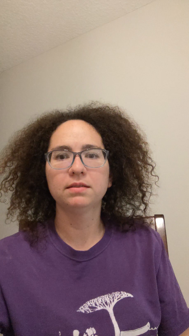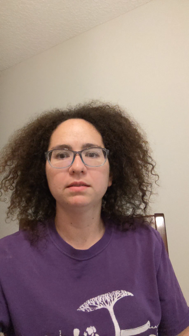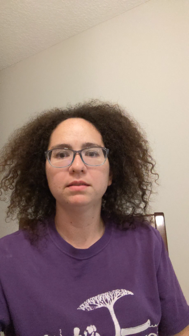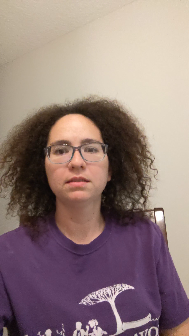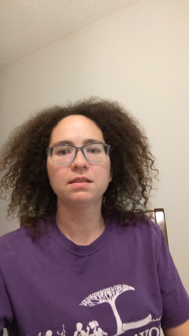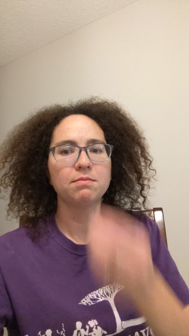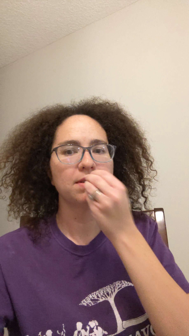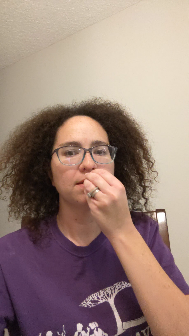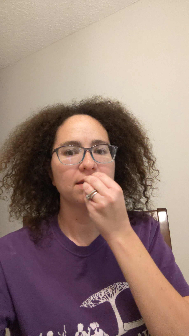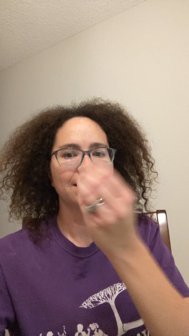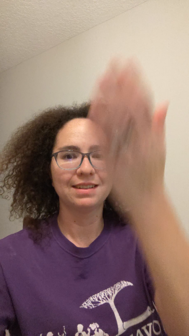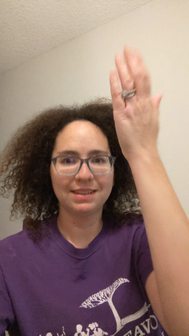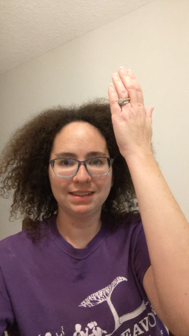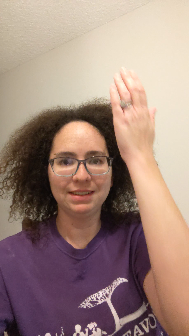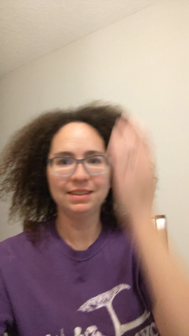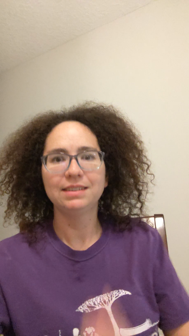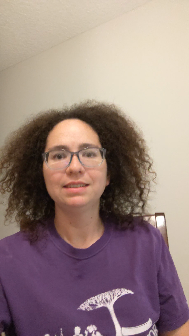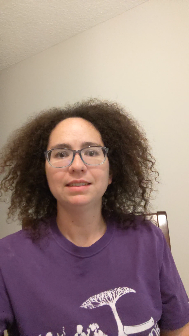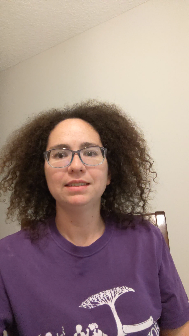breakfast